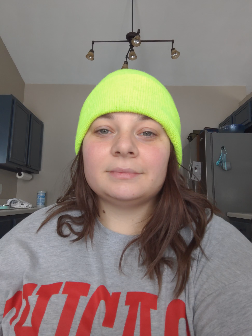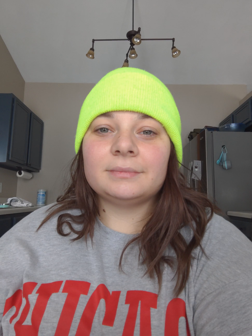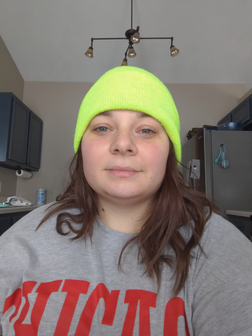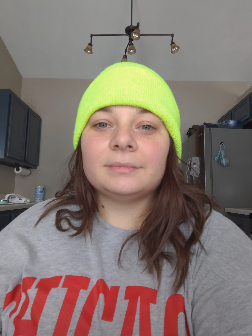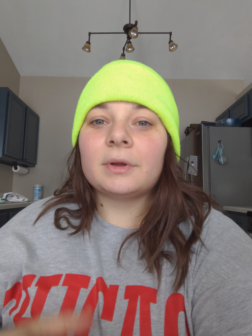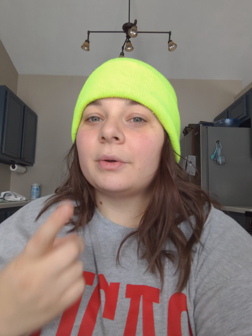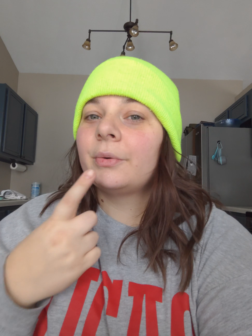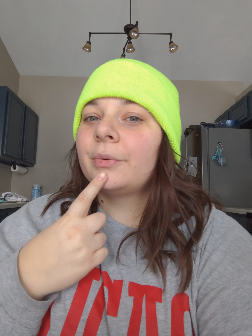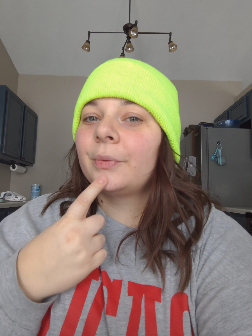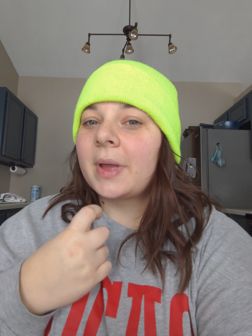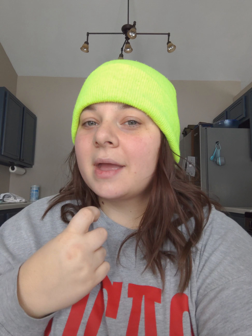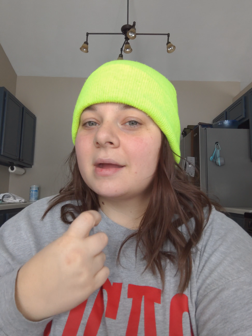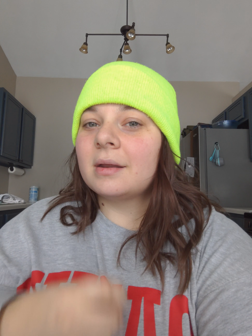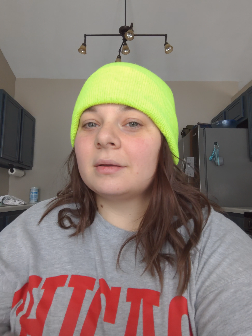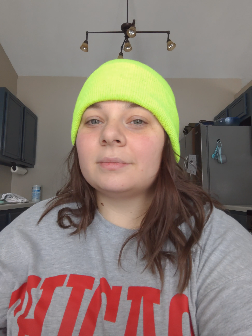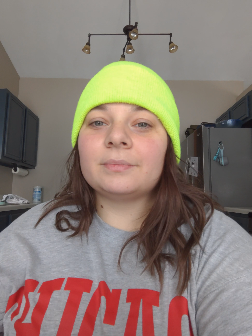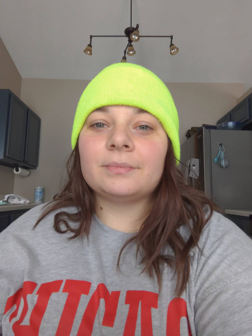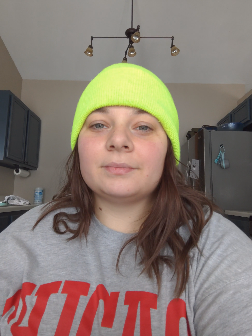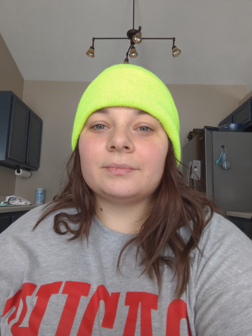red